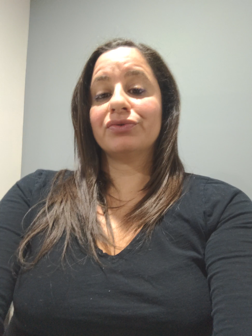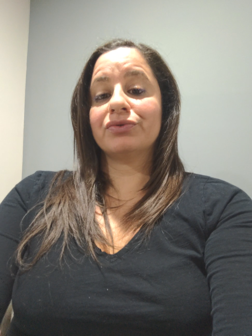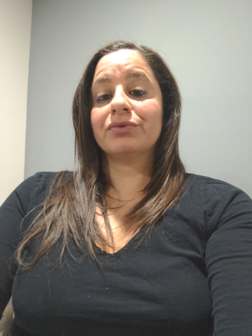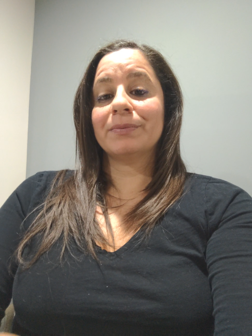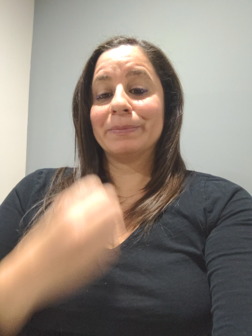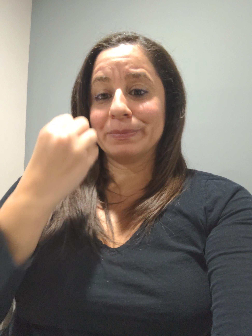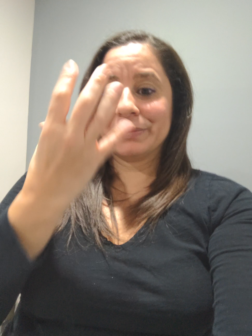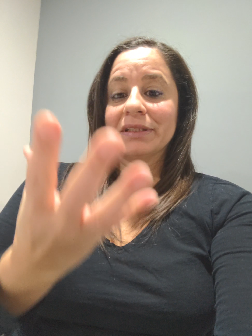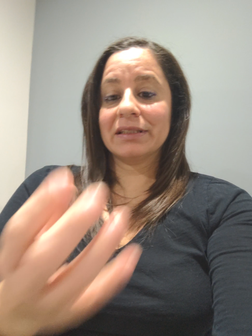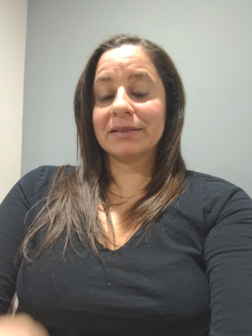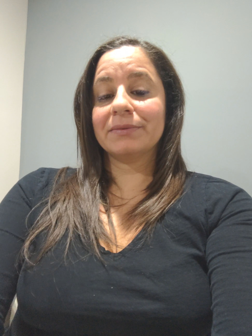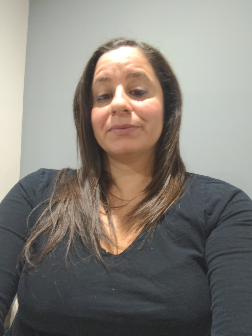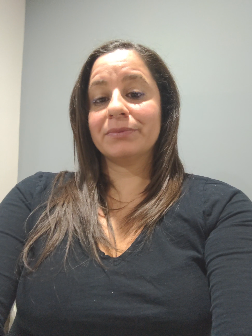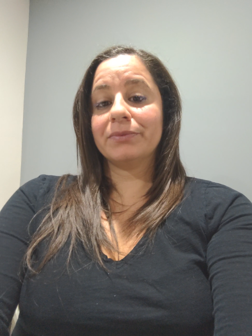many